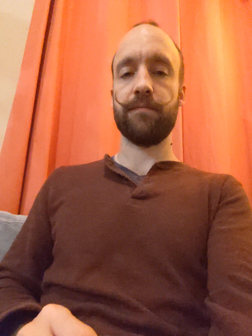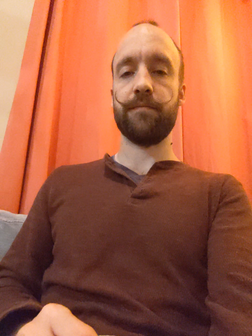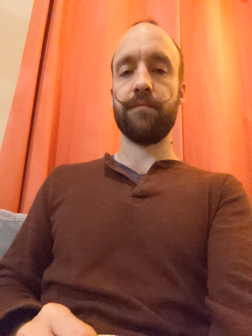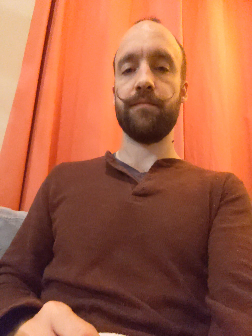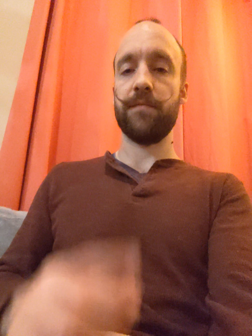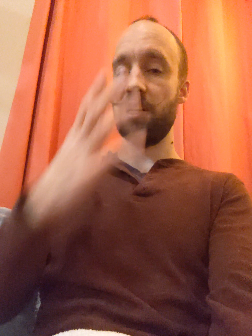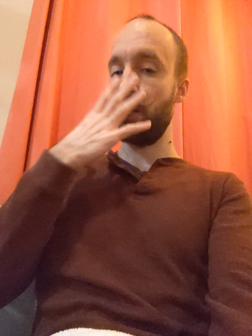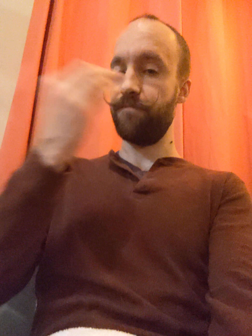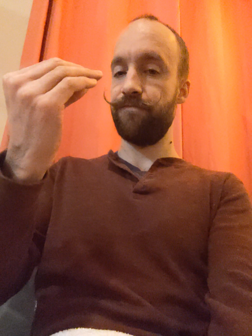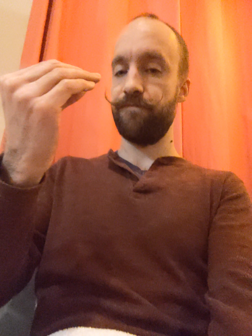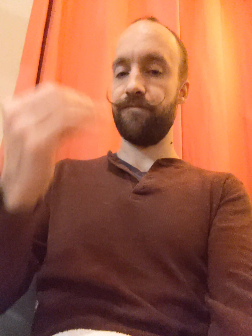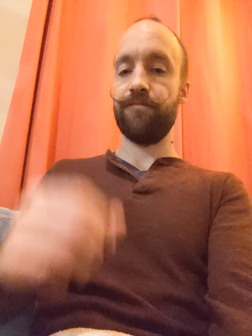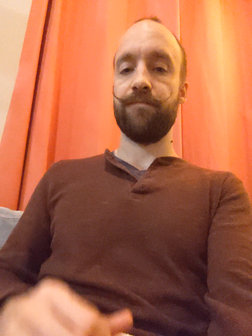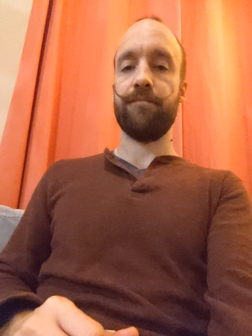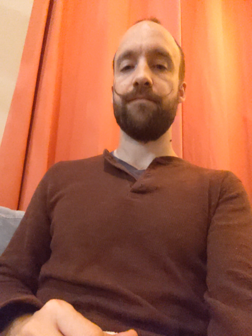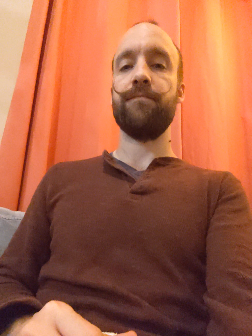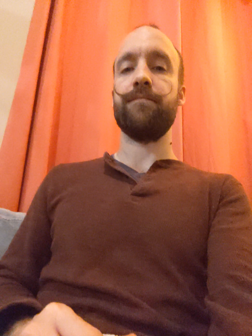wolf